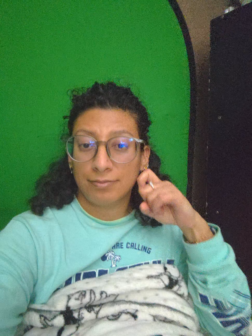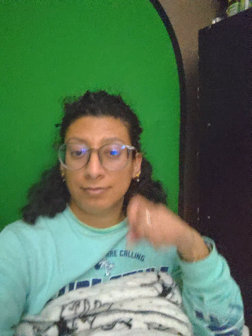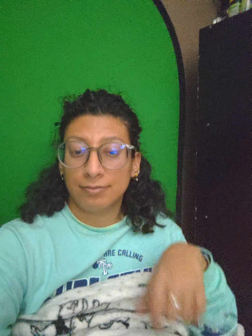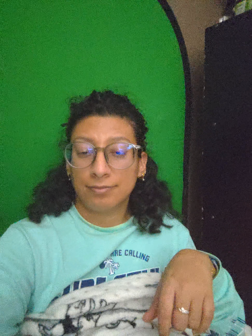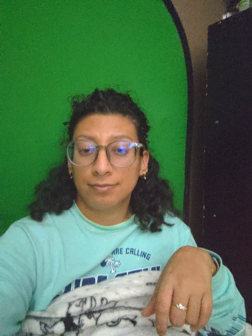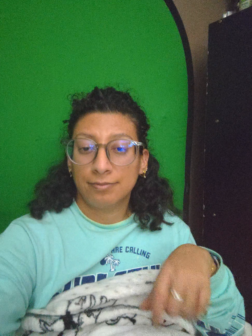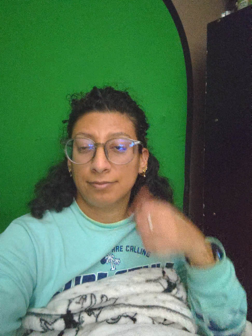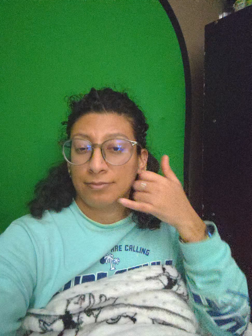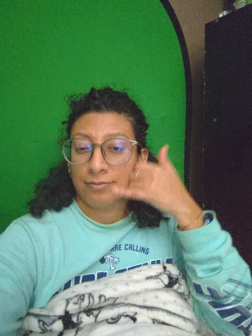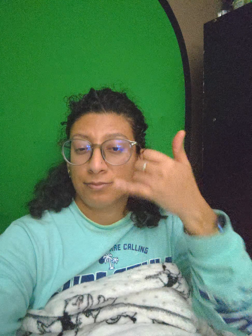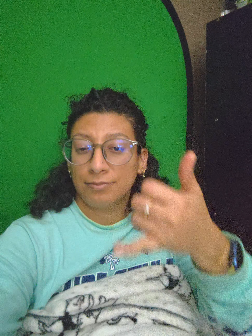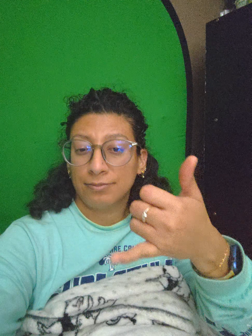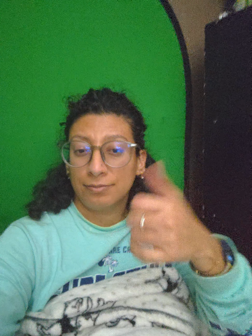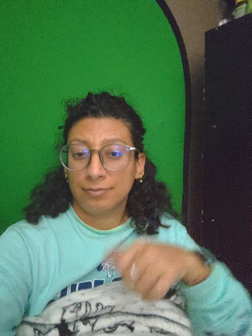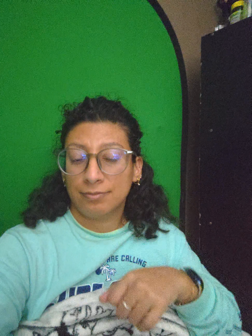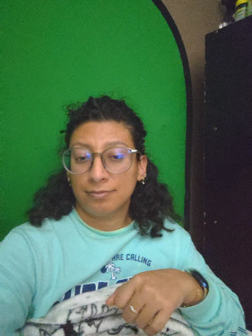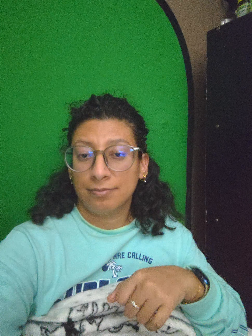call on the phone